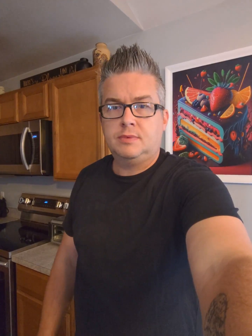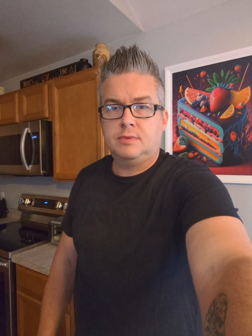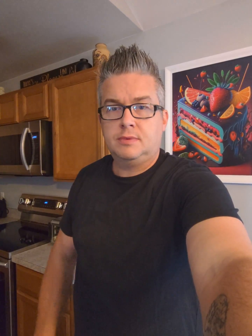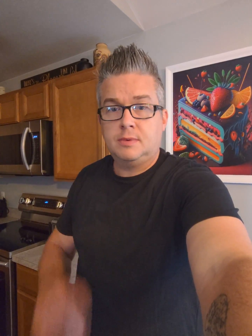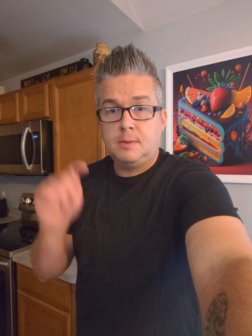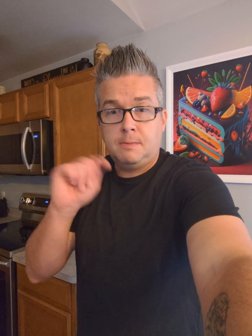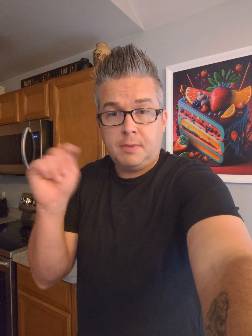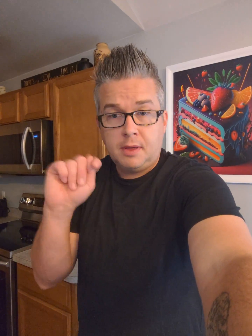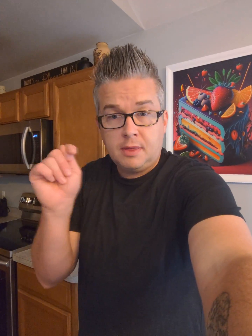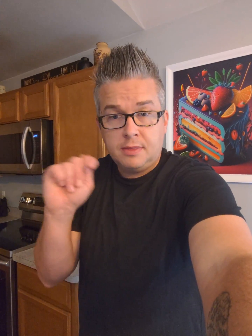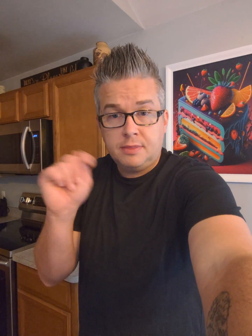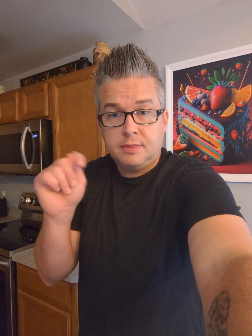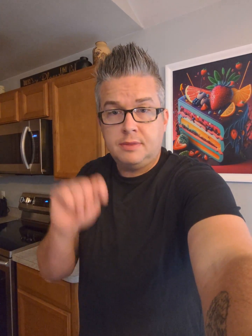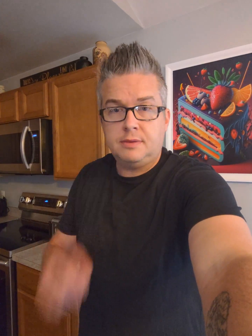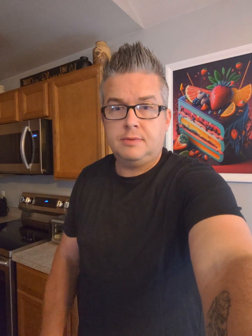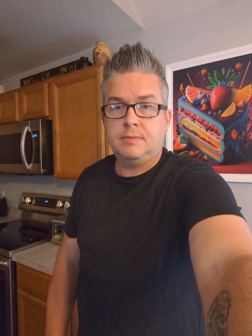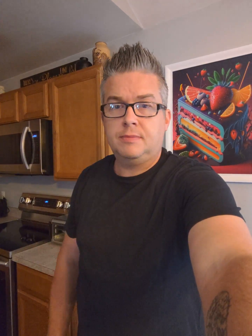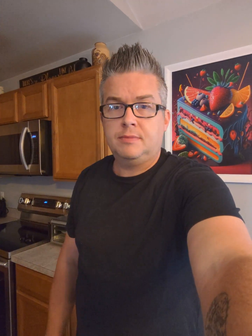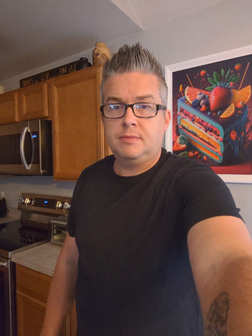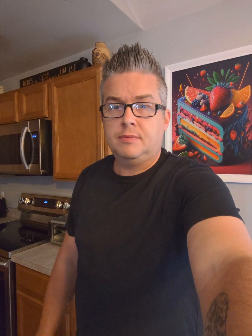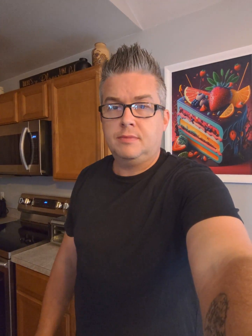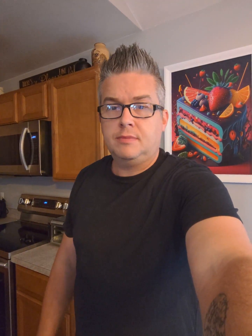bathroom